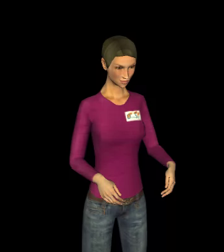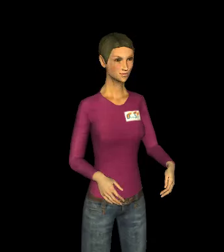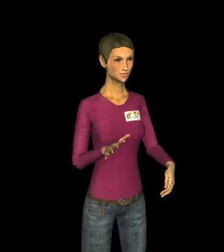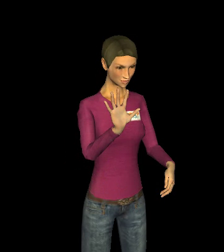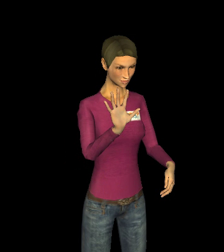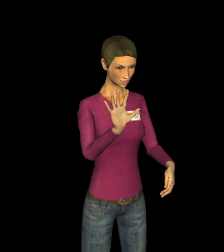5